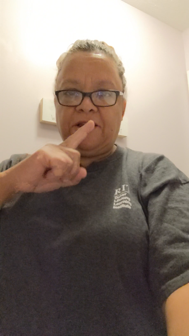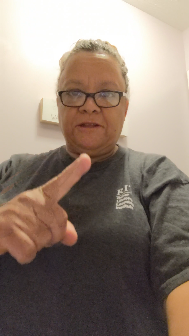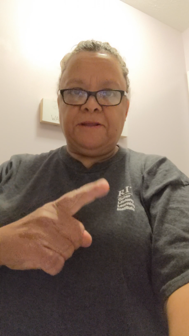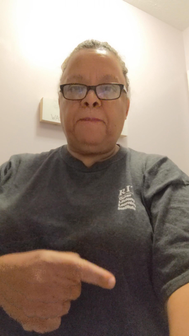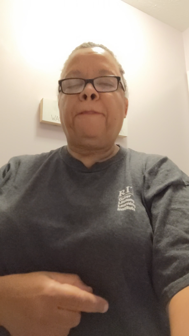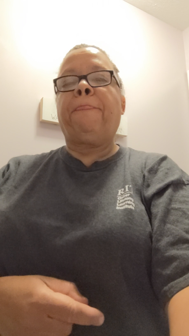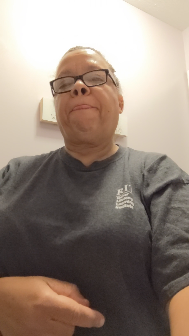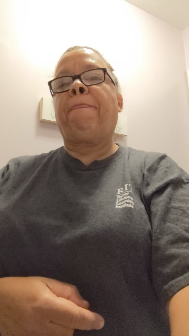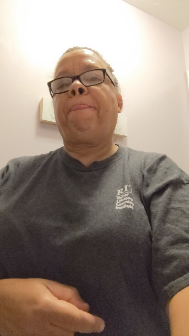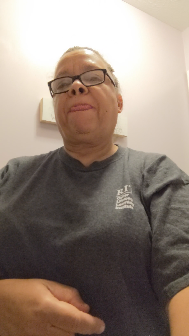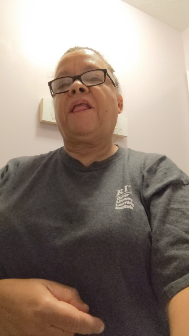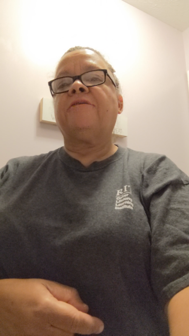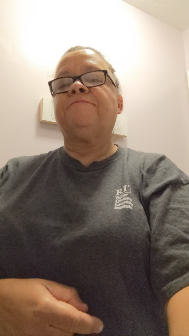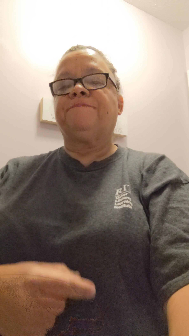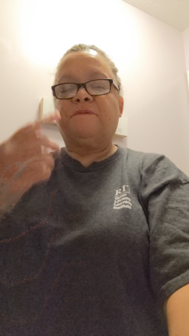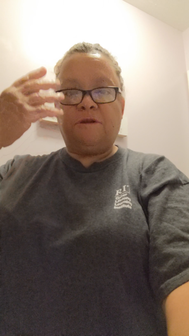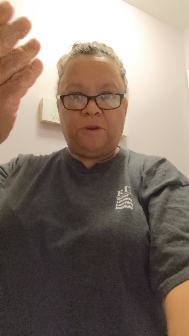going to